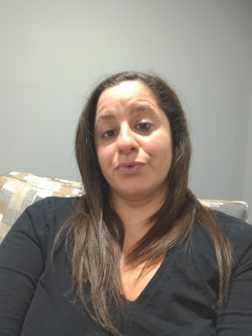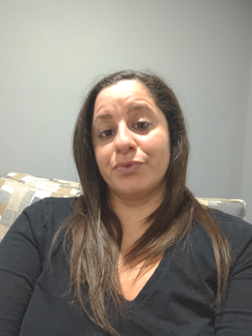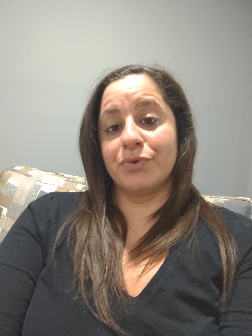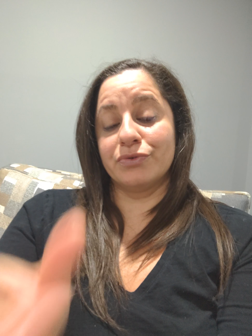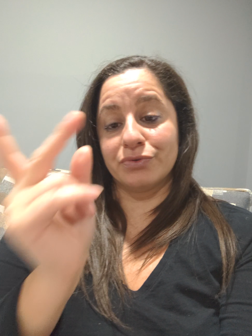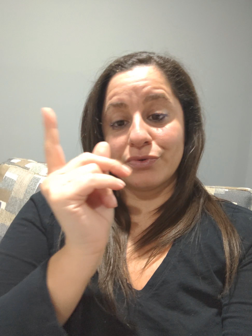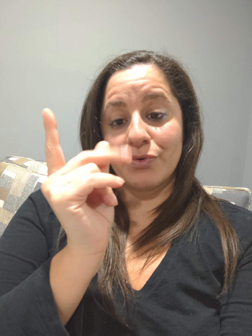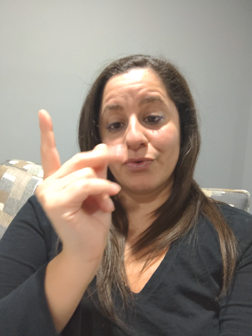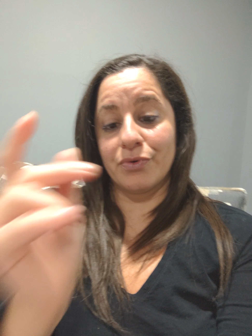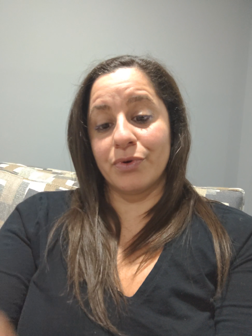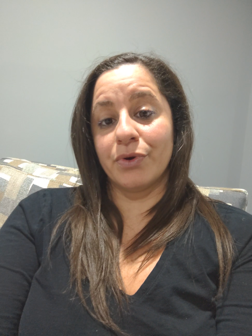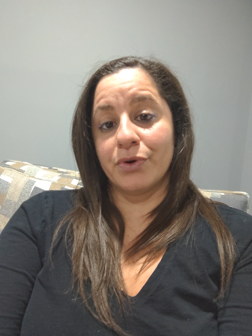dog